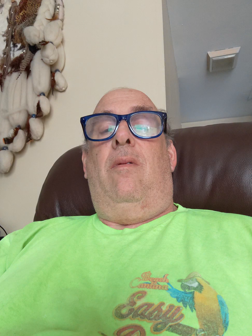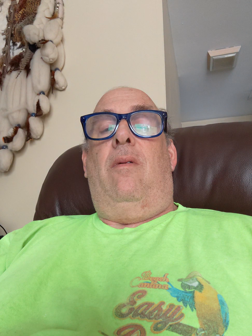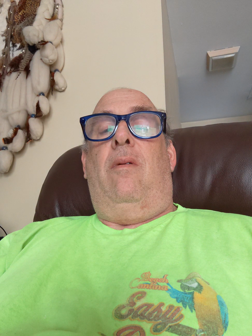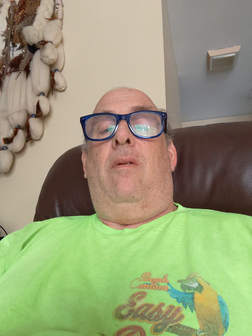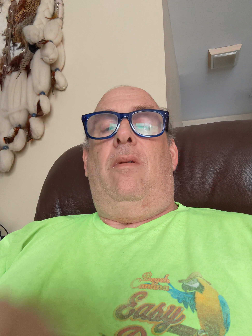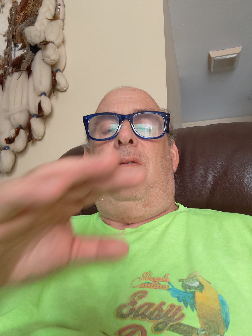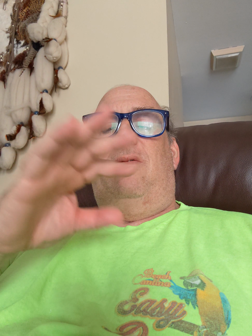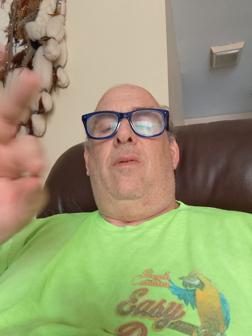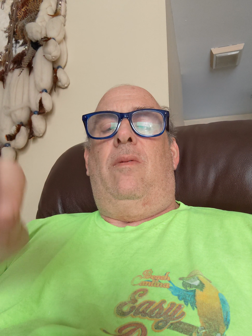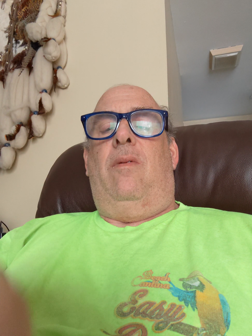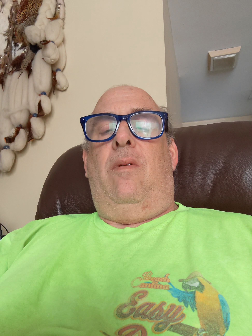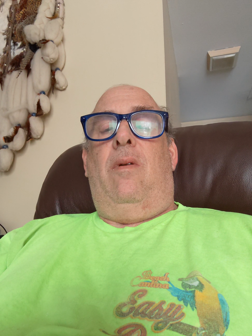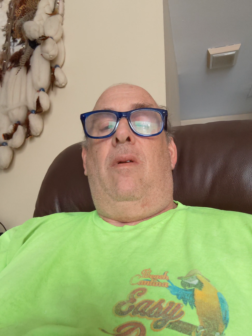story